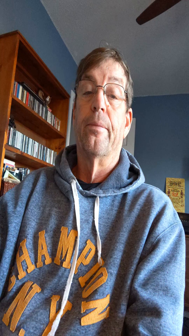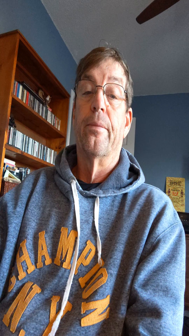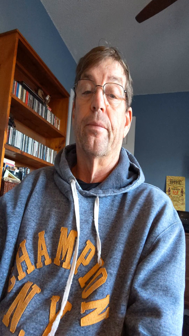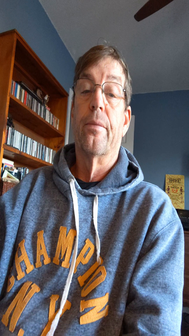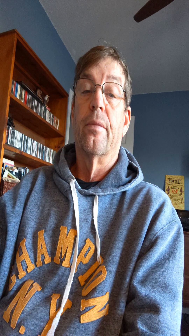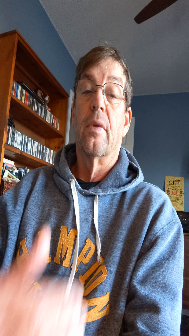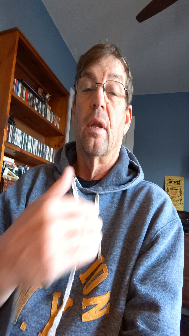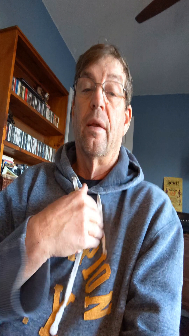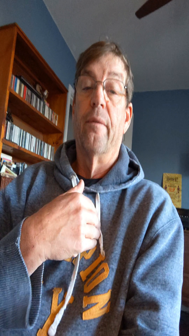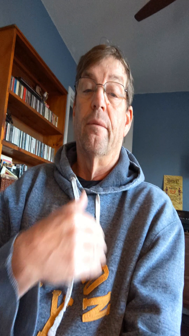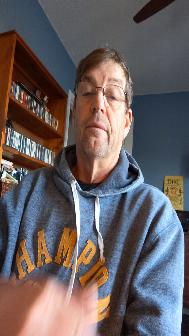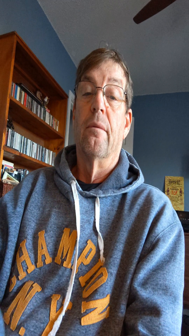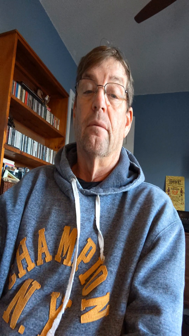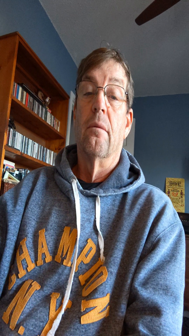have